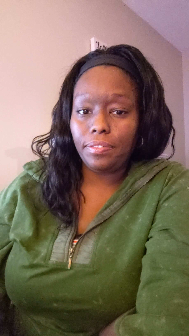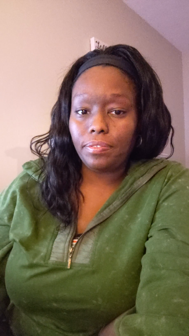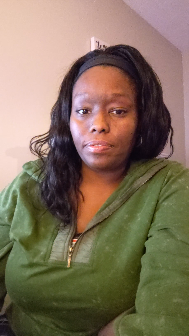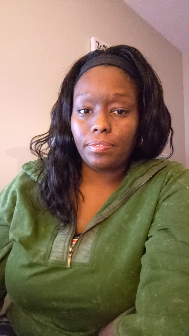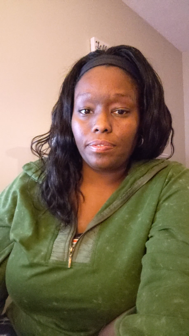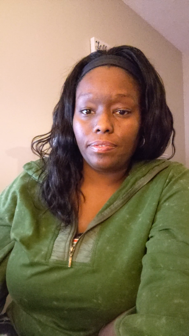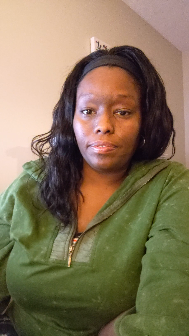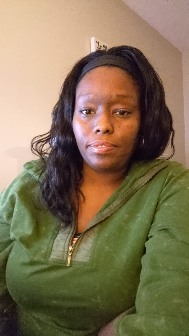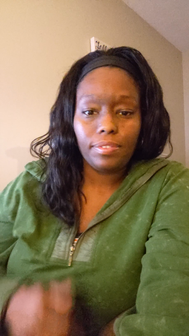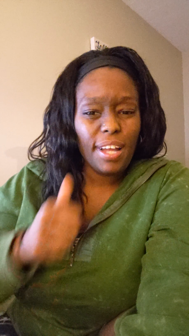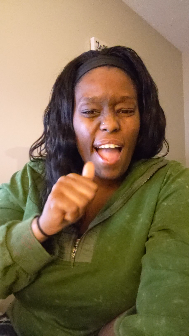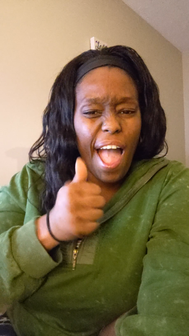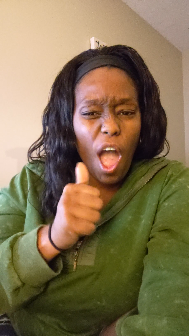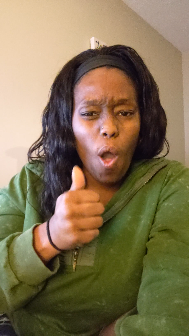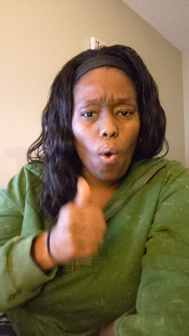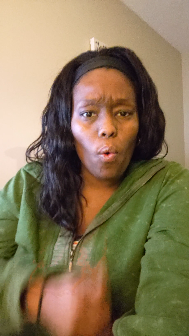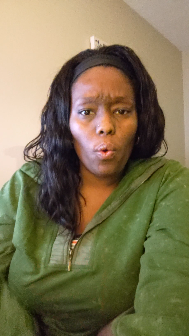how